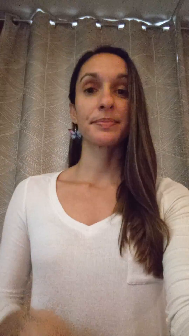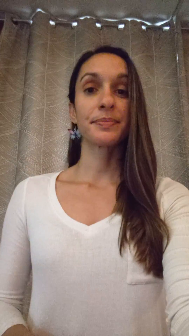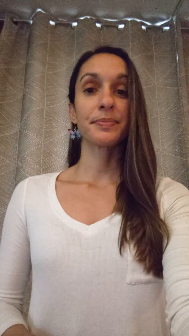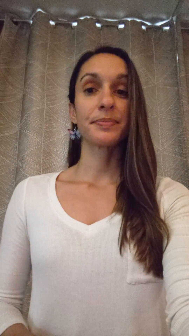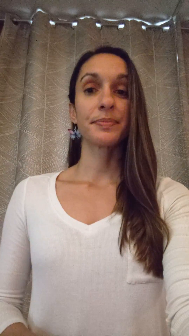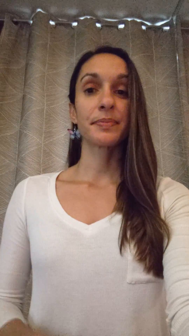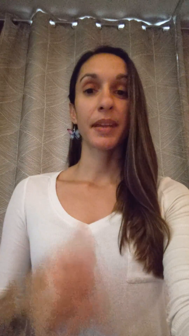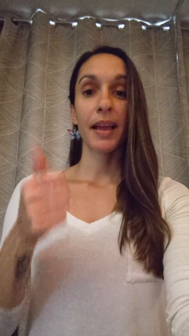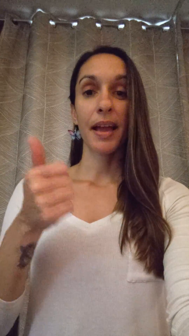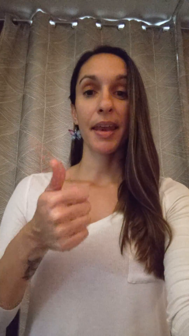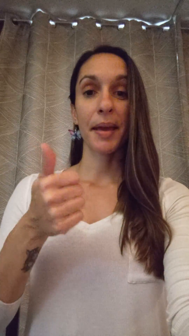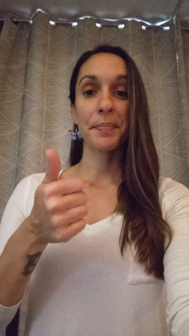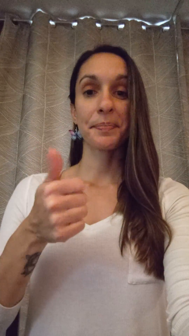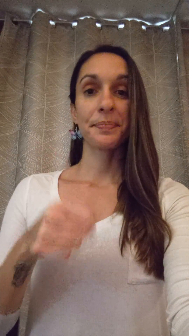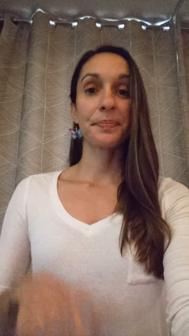help